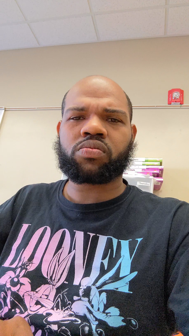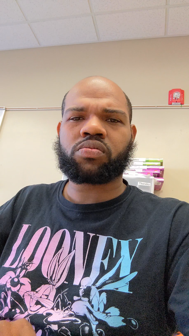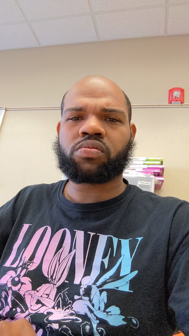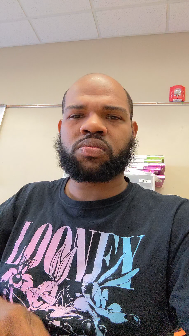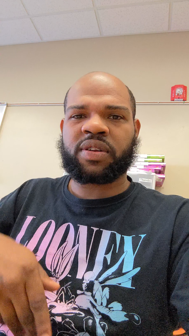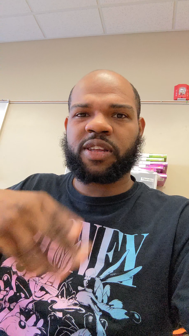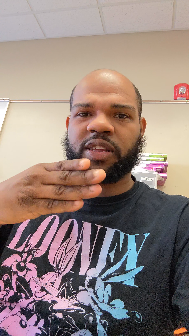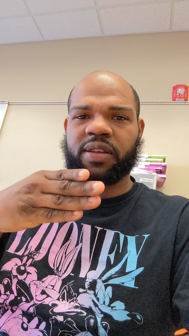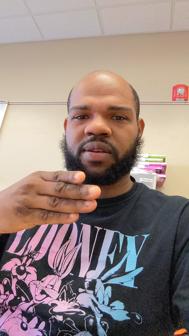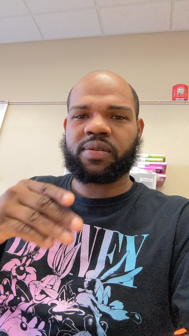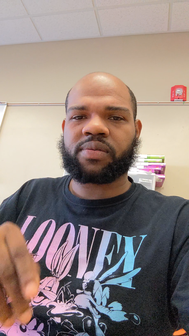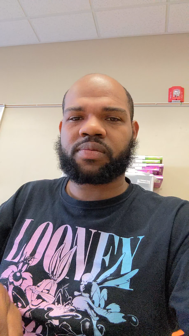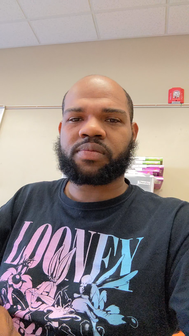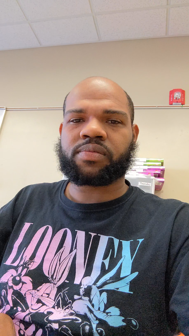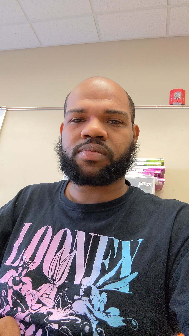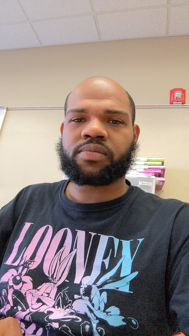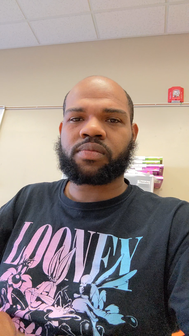kick